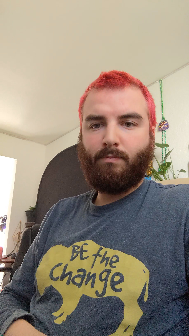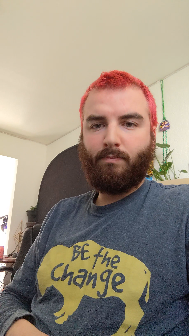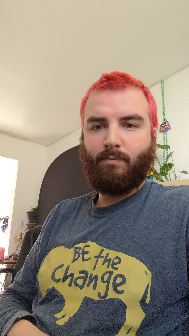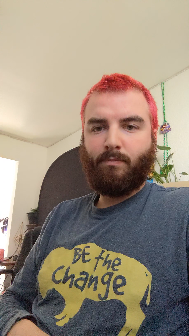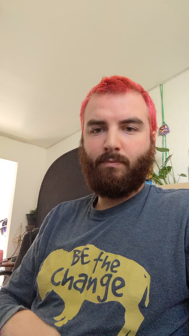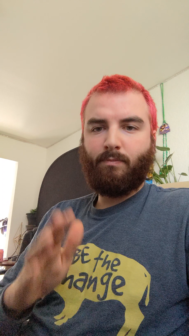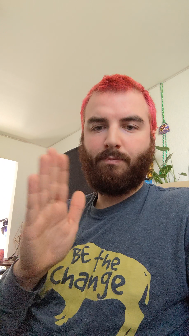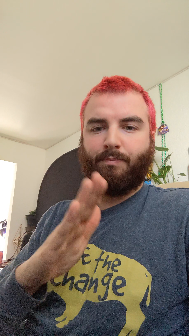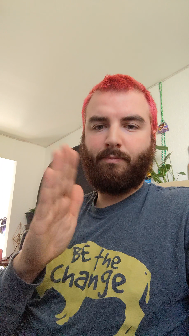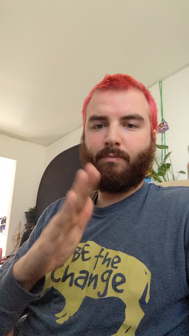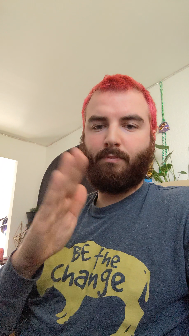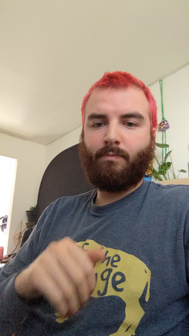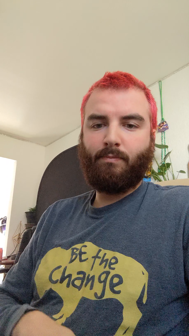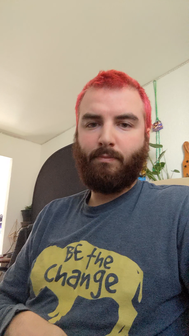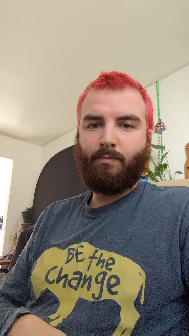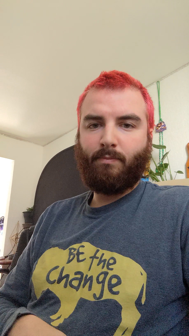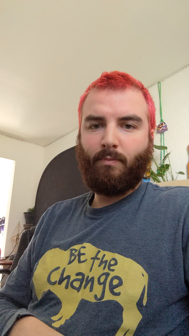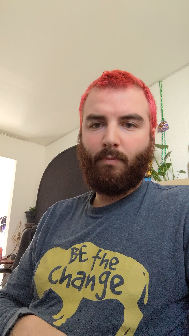clap